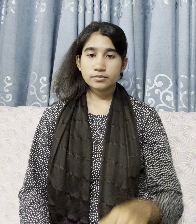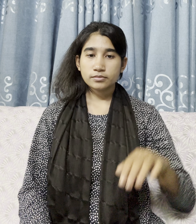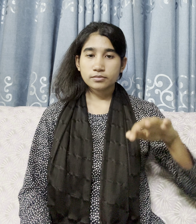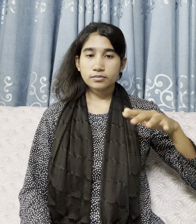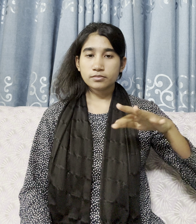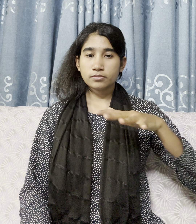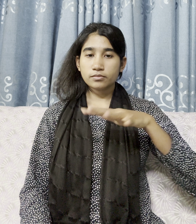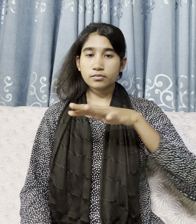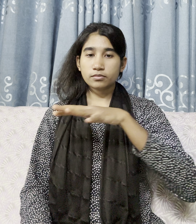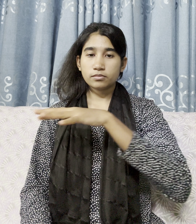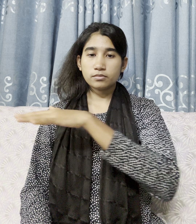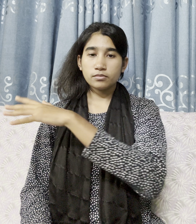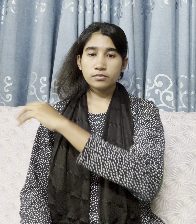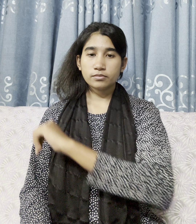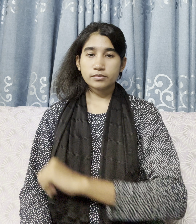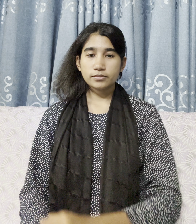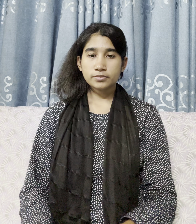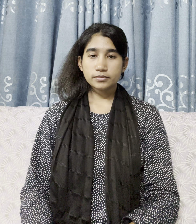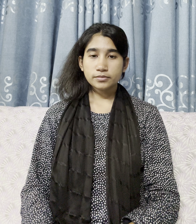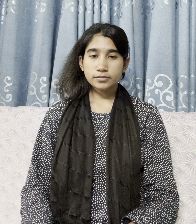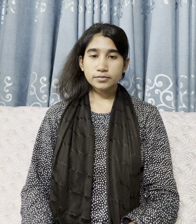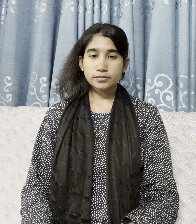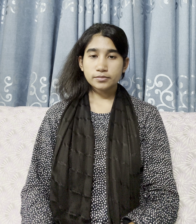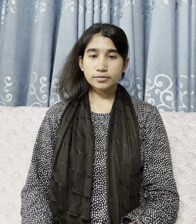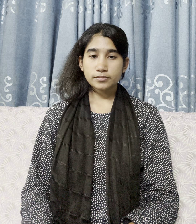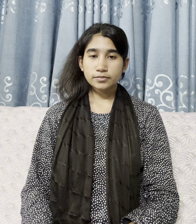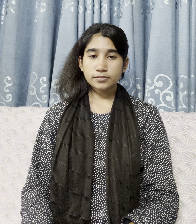সাগর